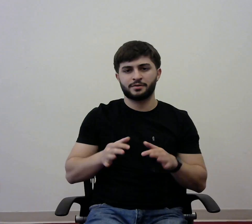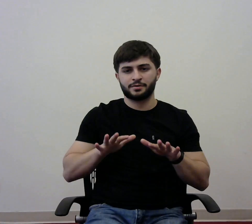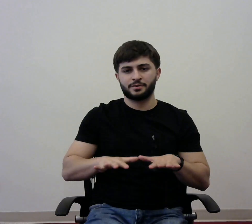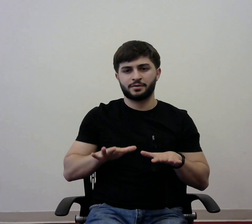yer